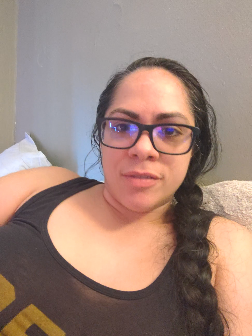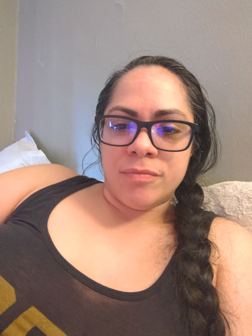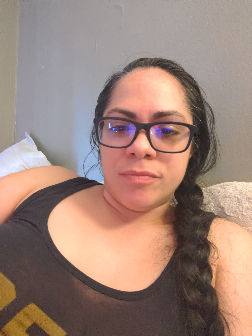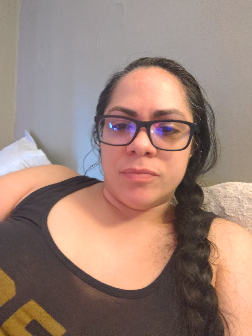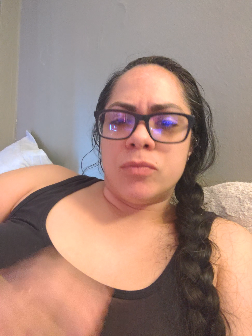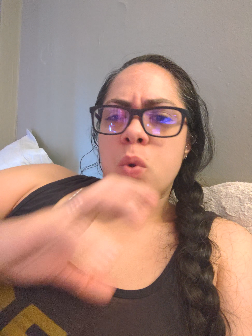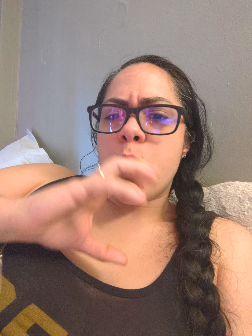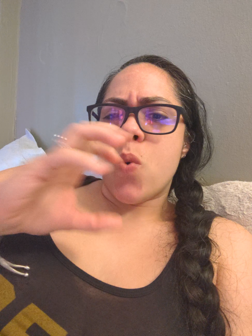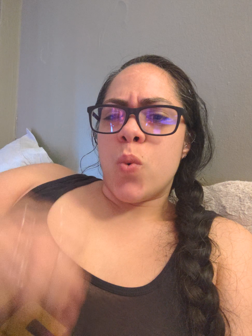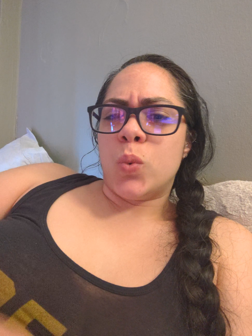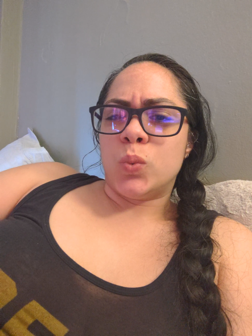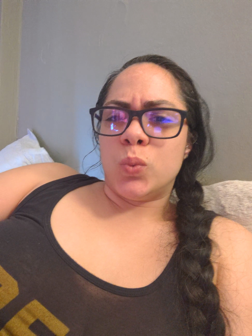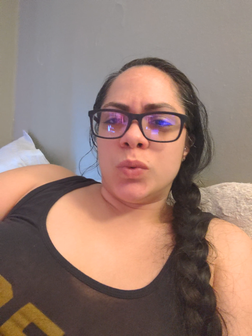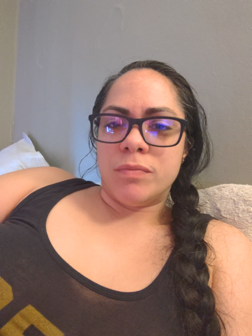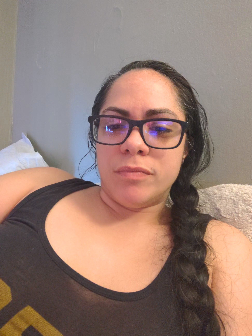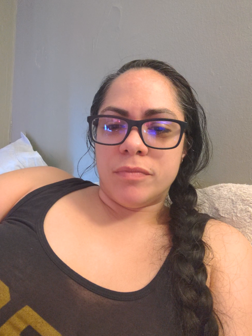old